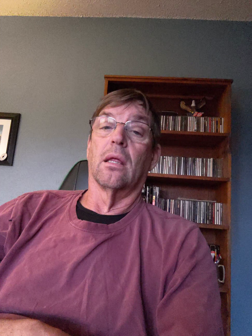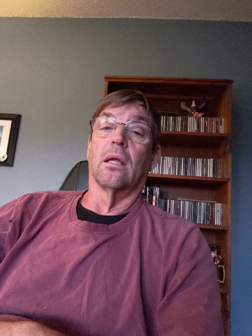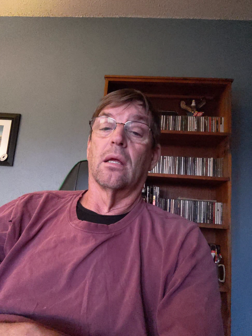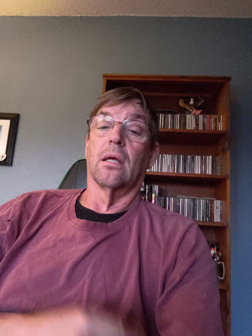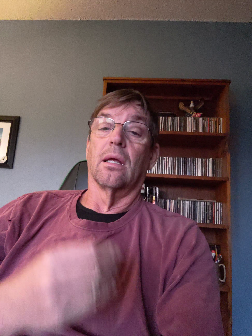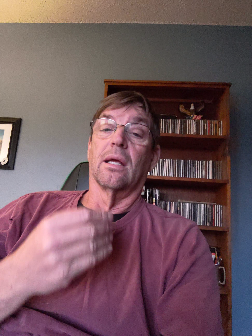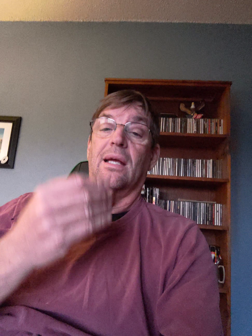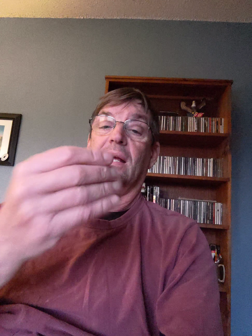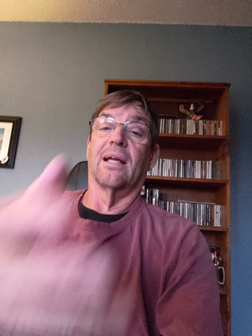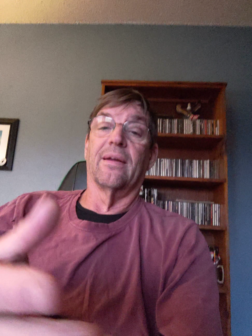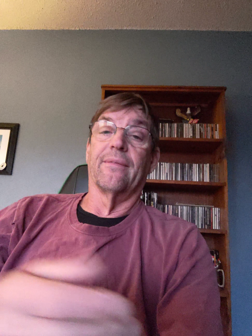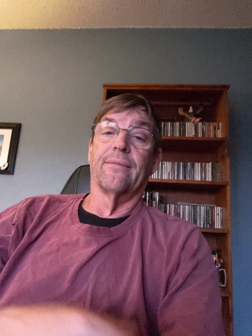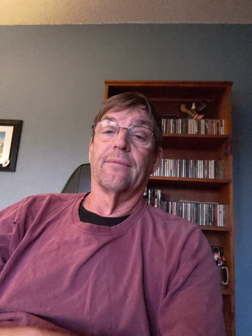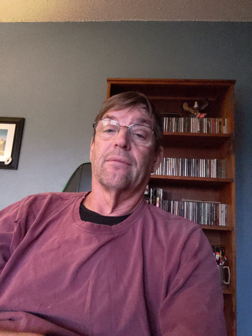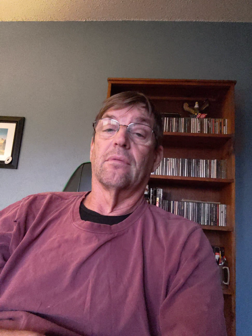give